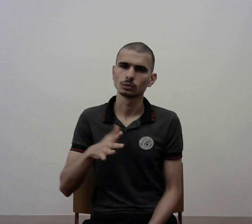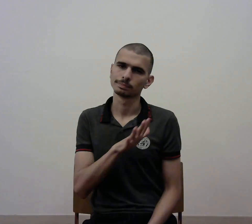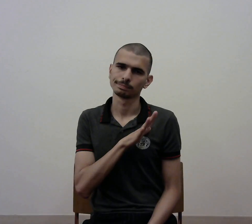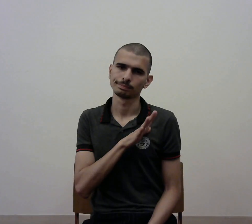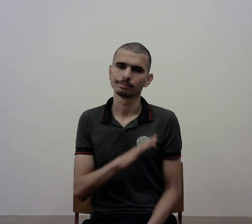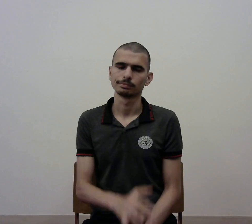olmaq